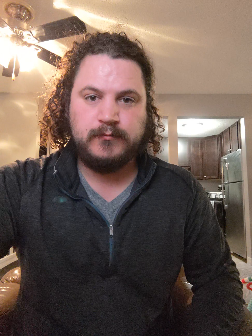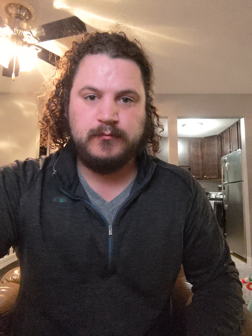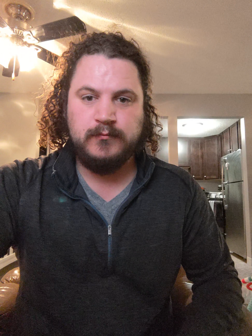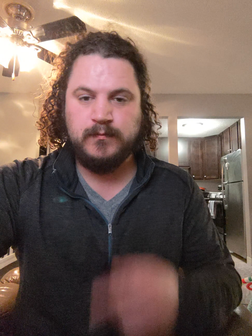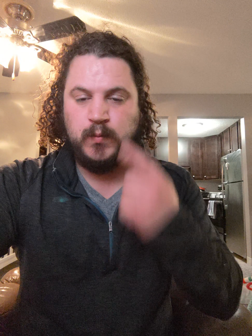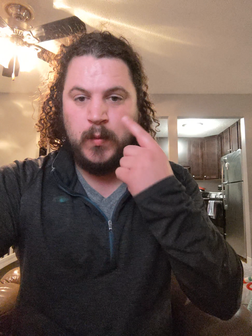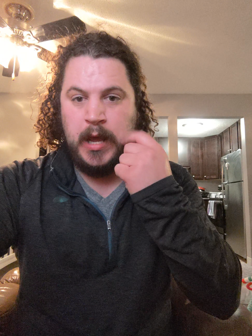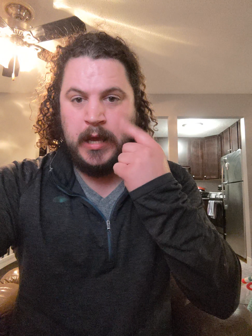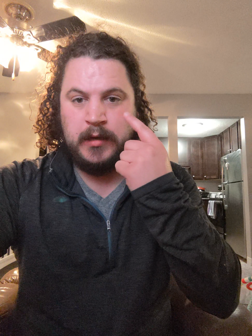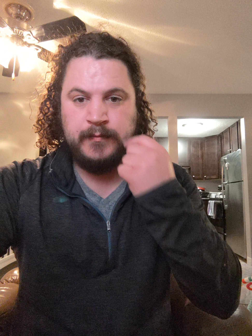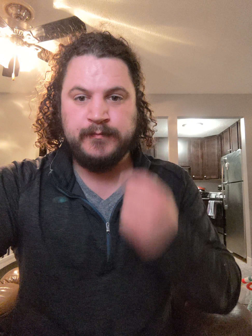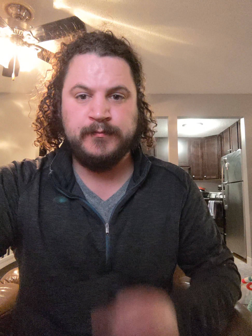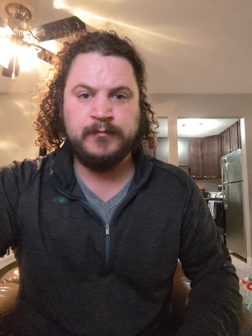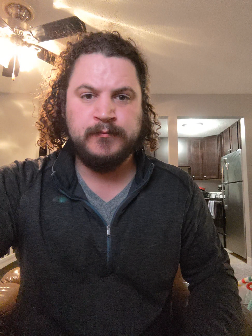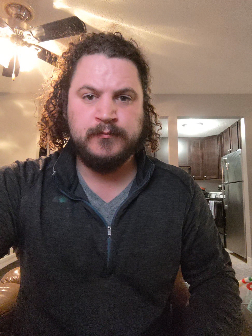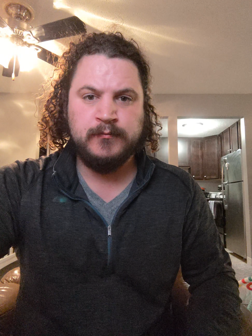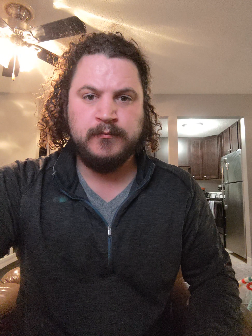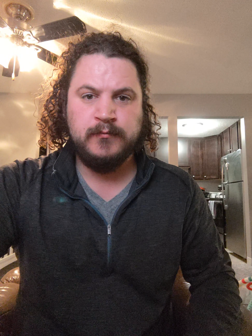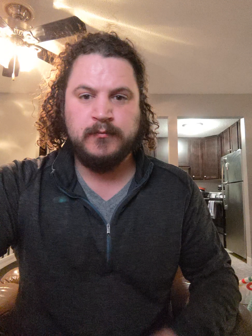cry